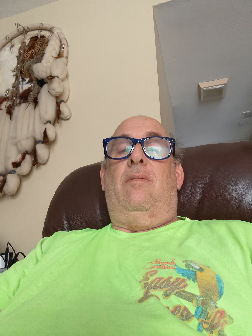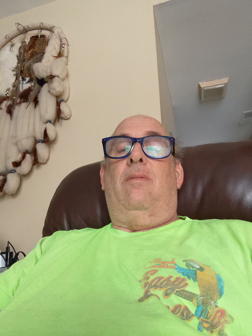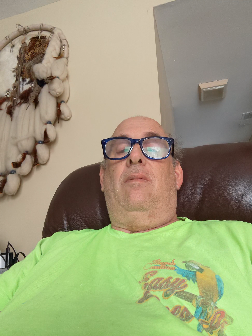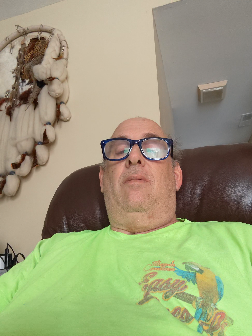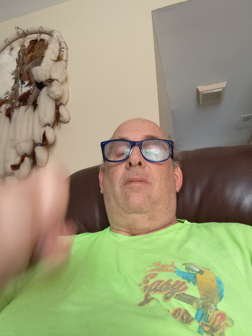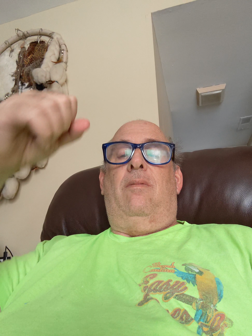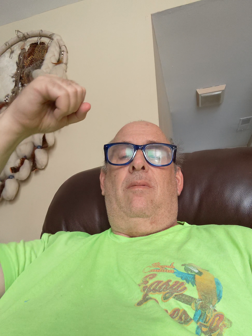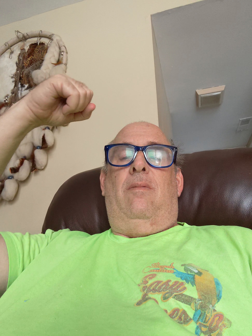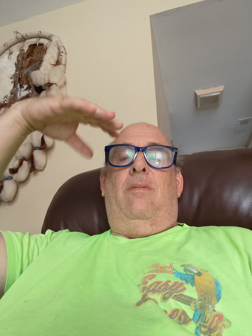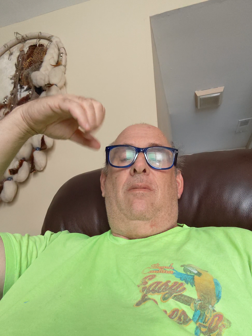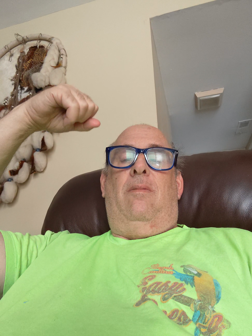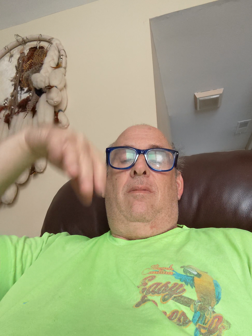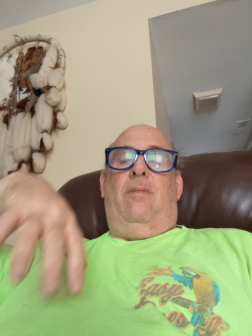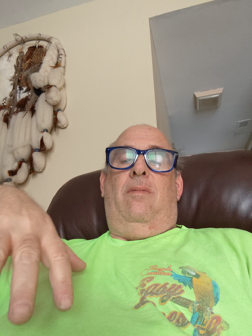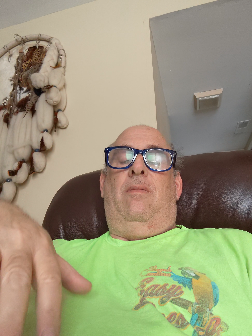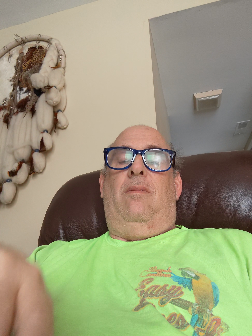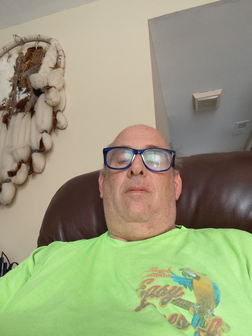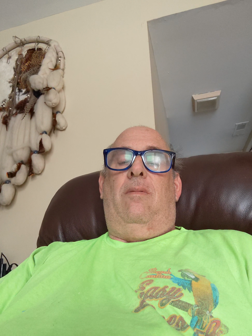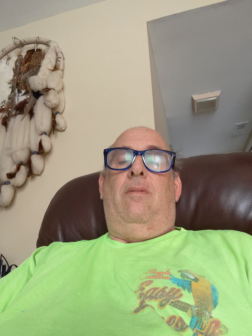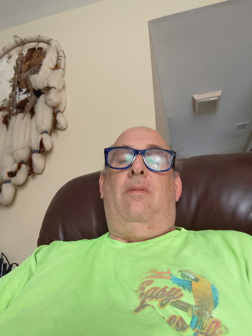shower